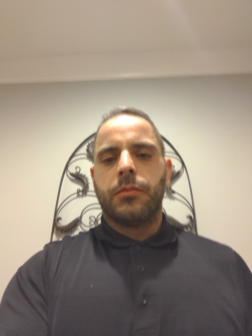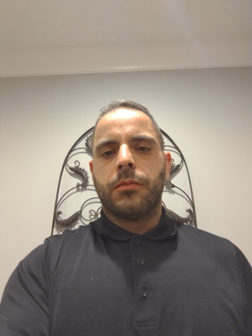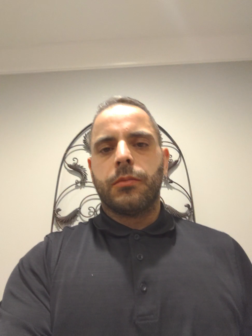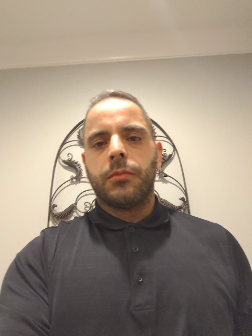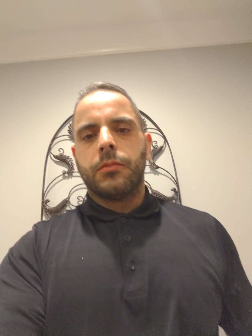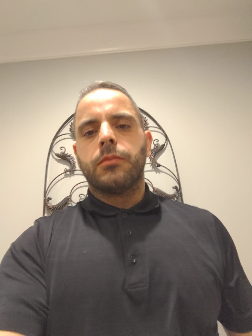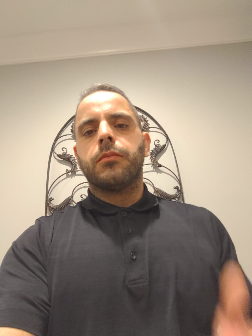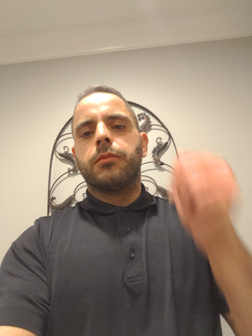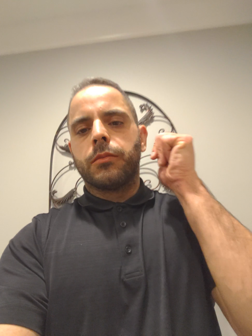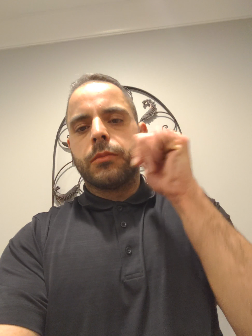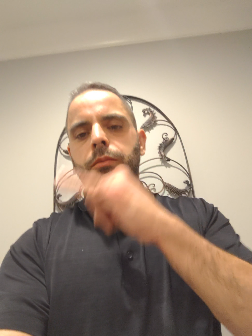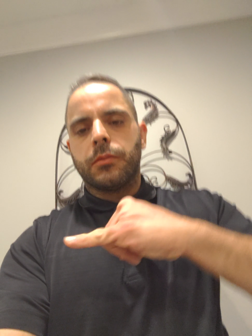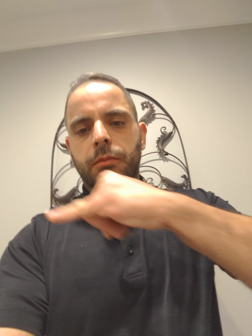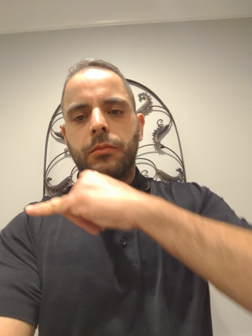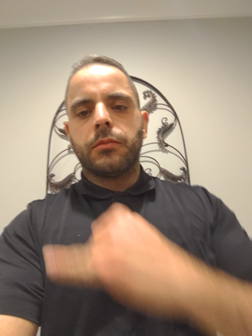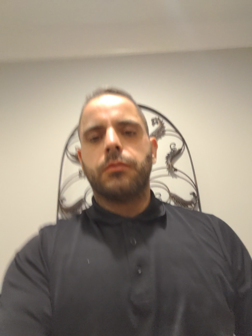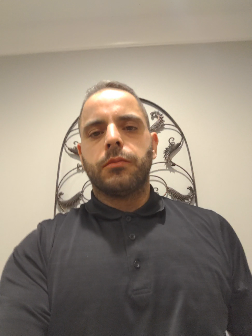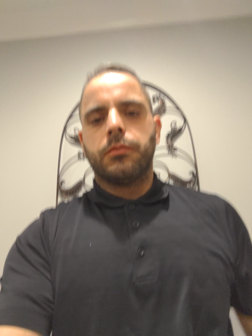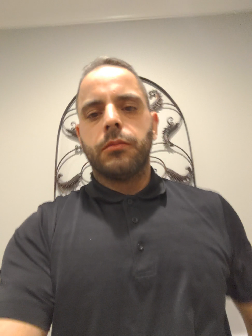backyard